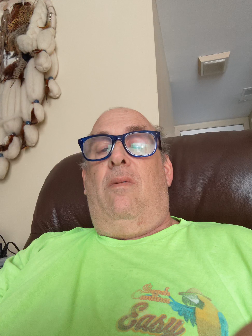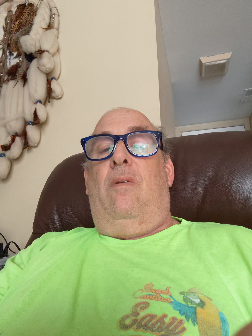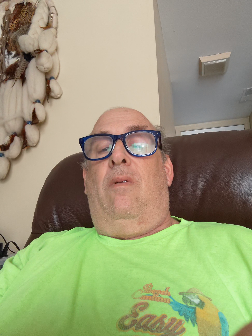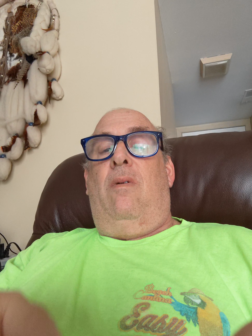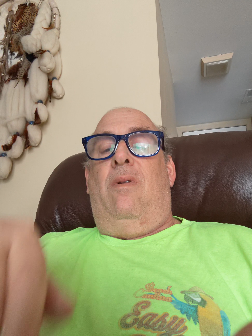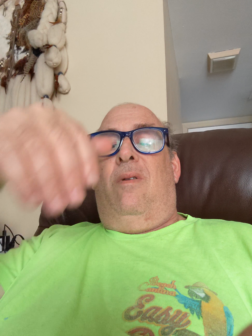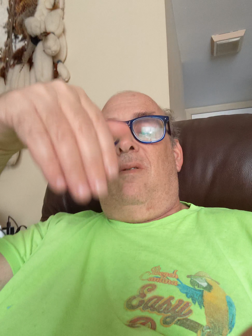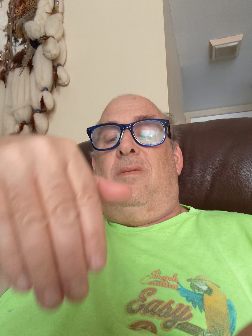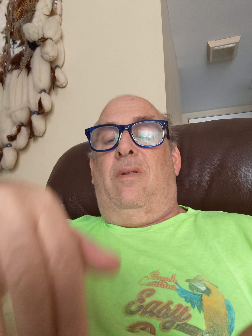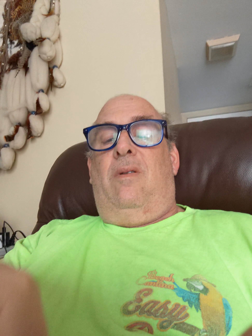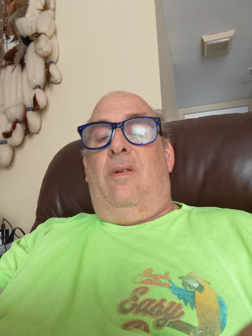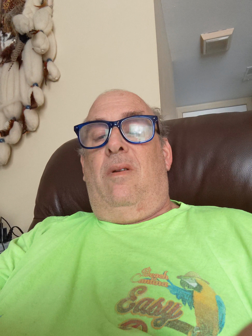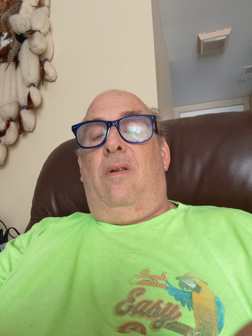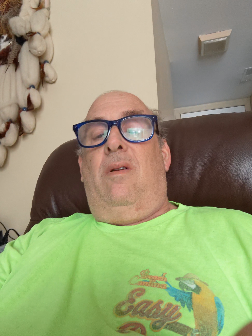night